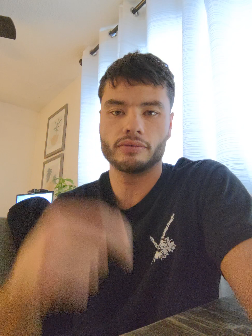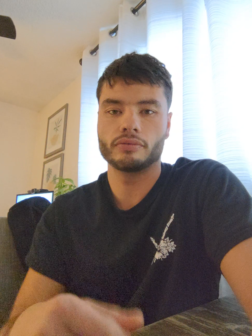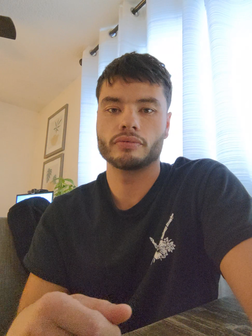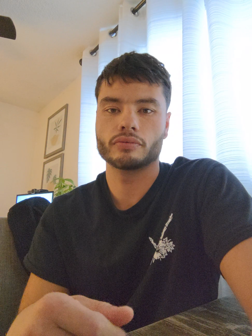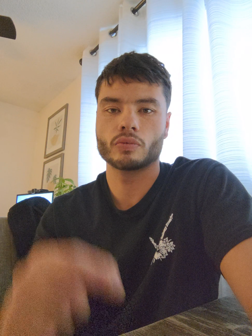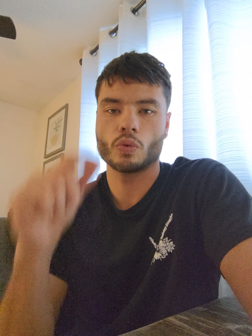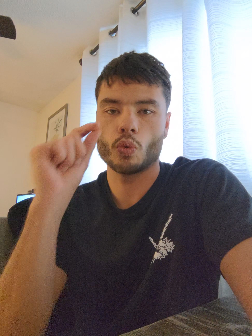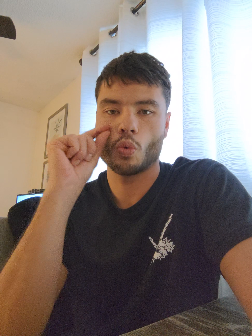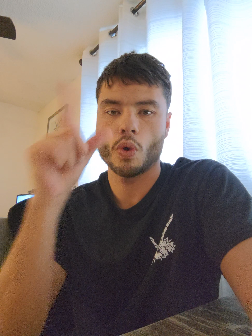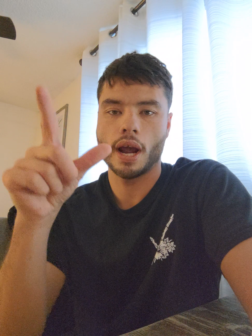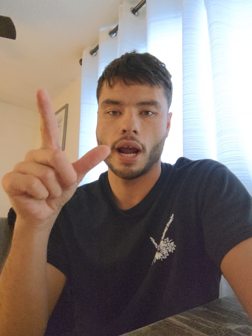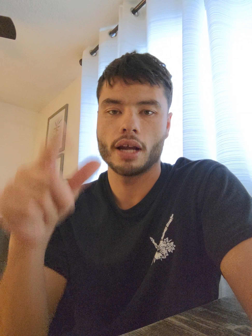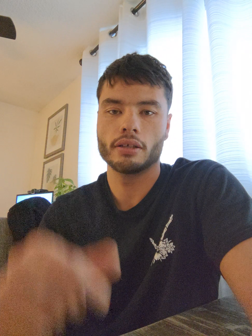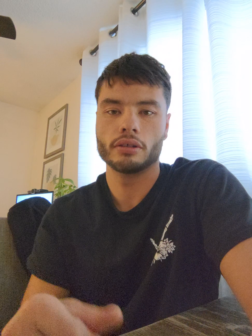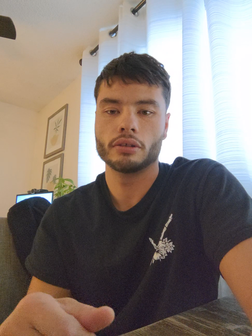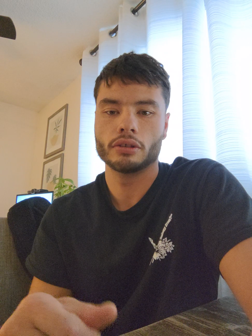wake